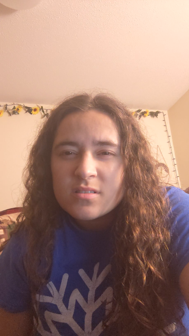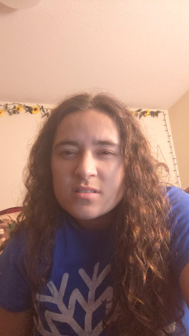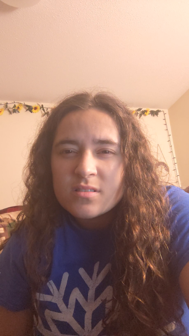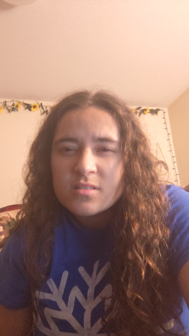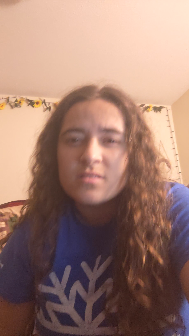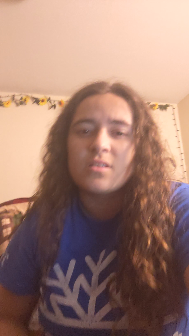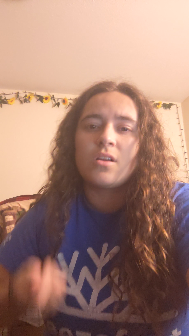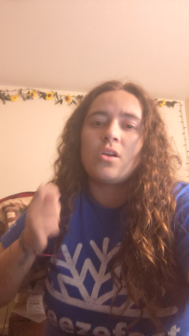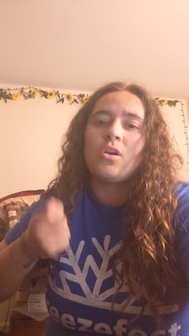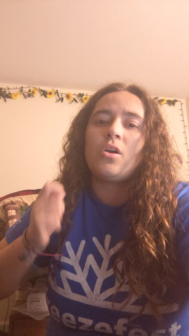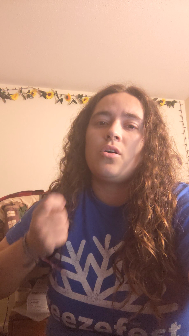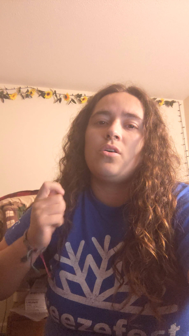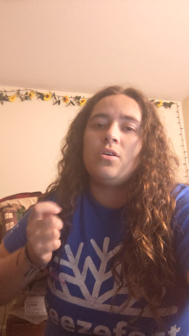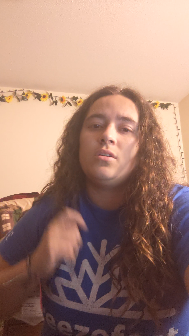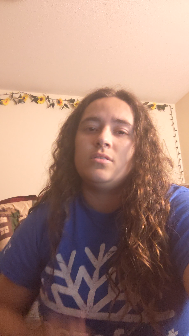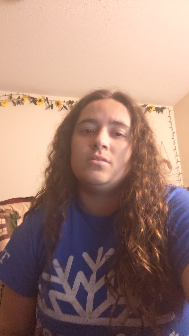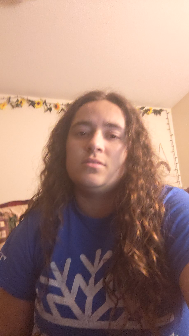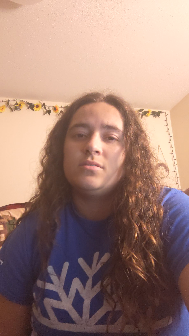cart